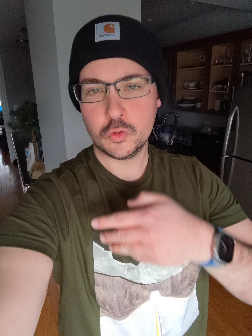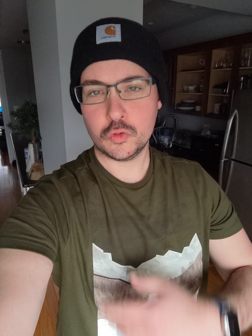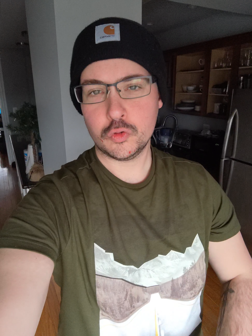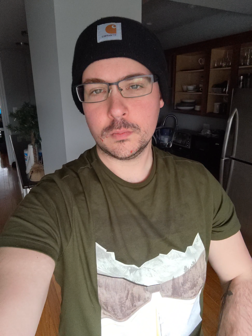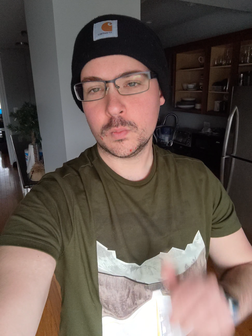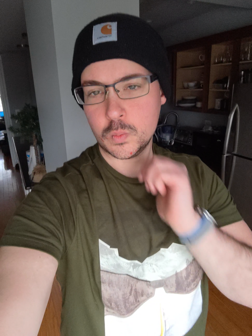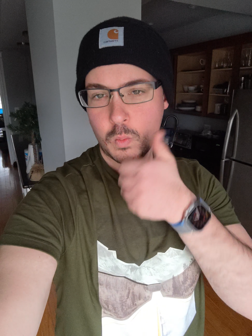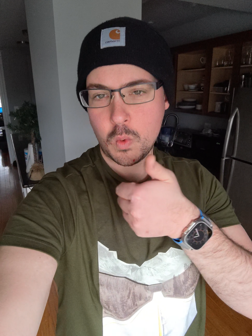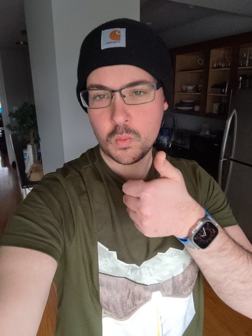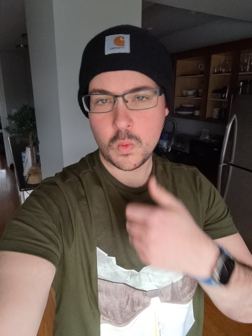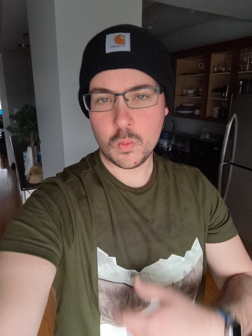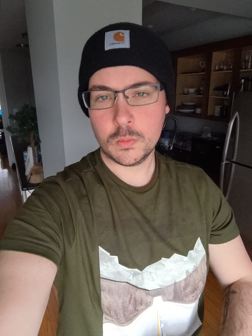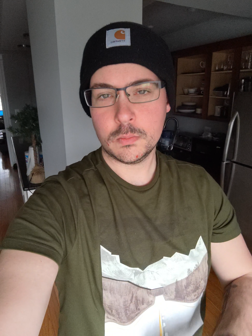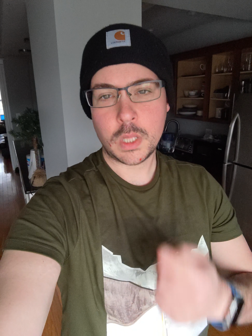tomorrow